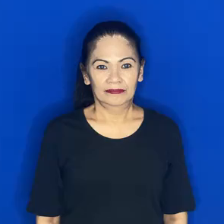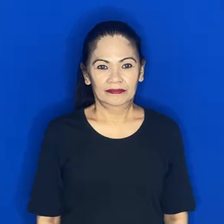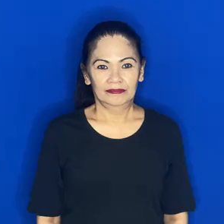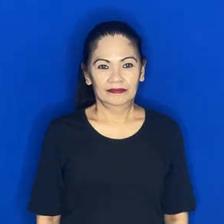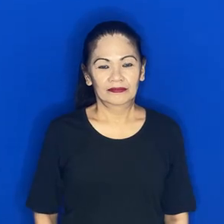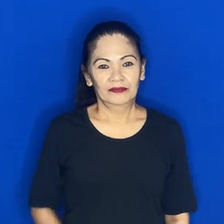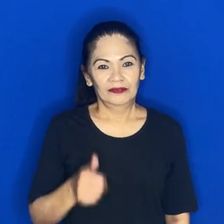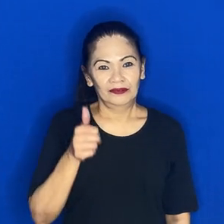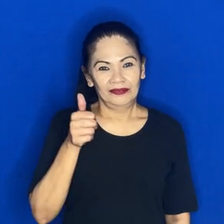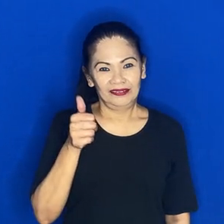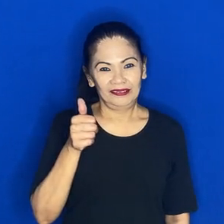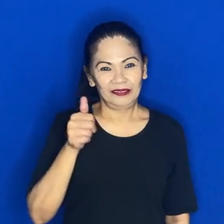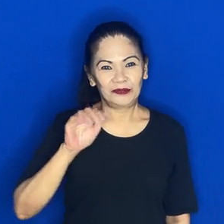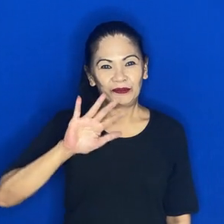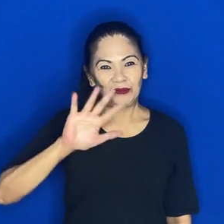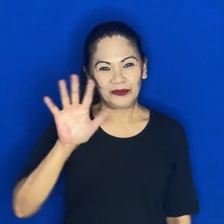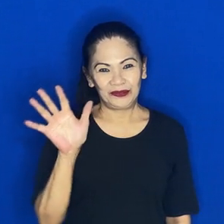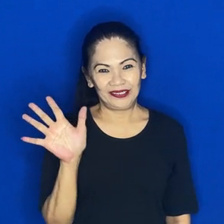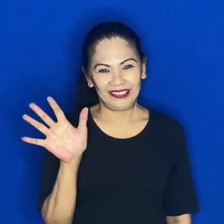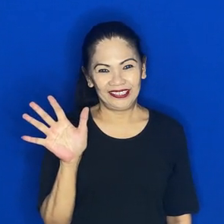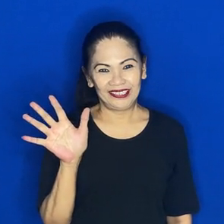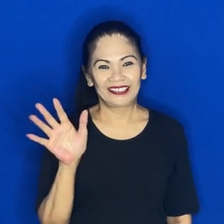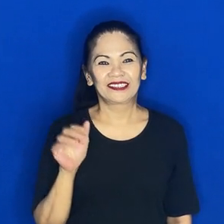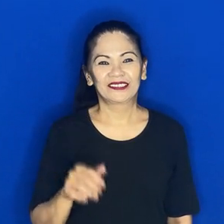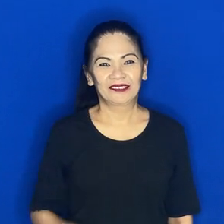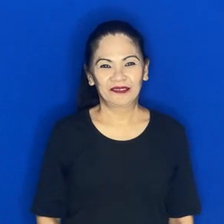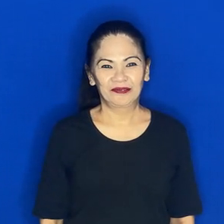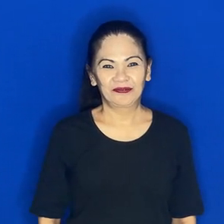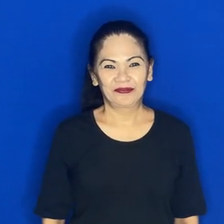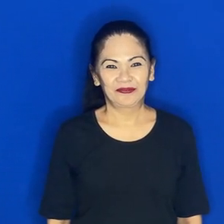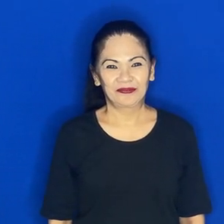good morning